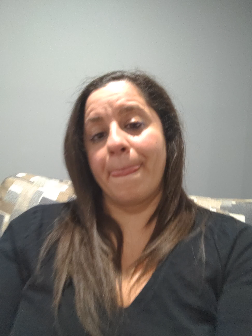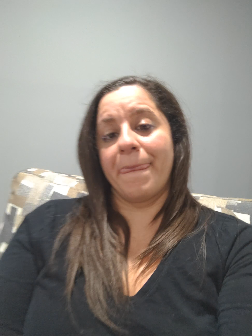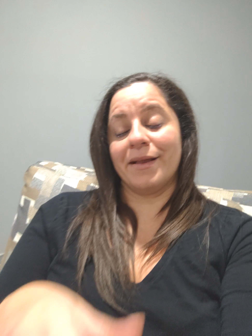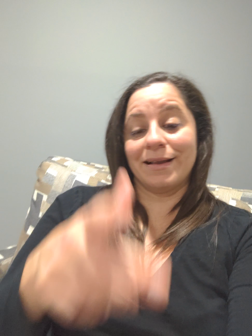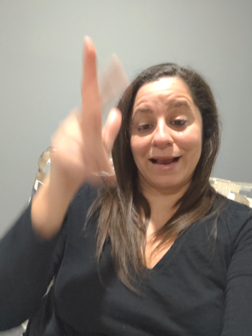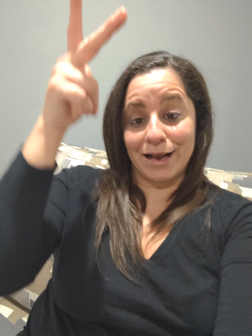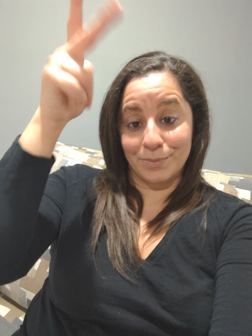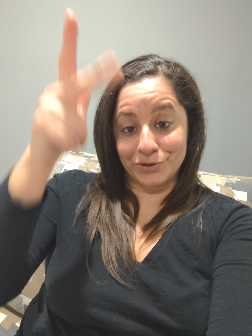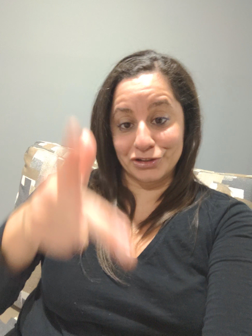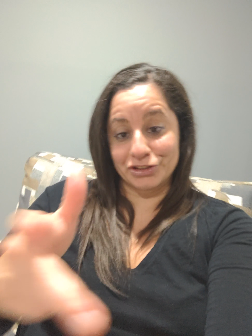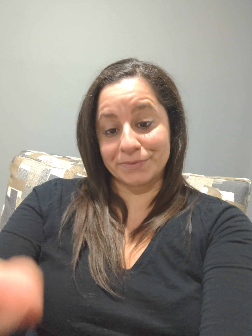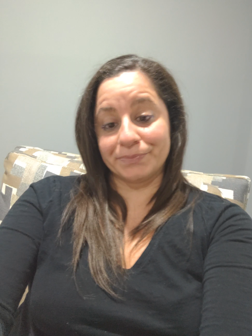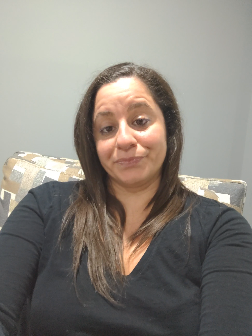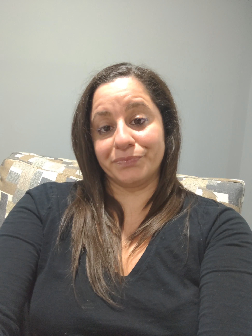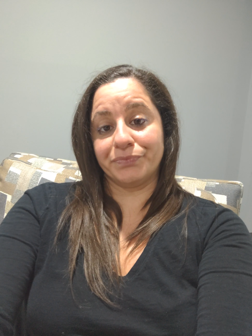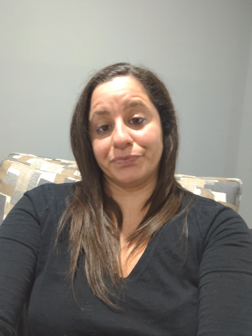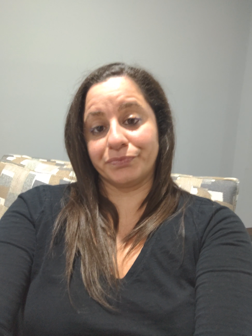helicopter